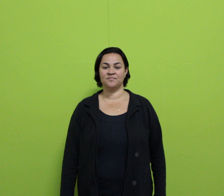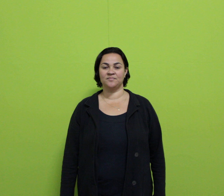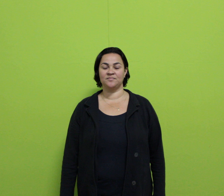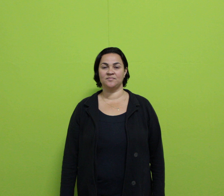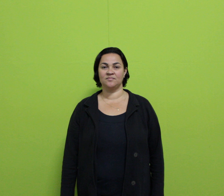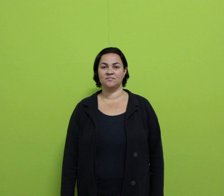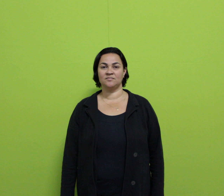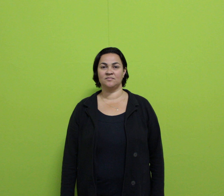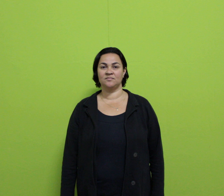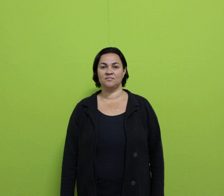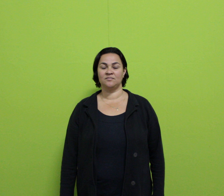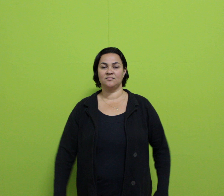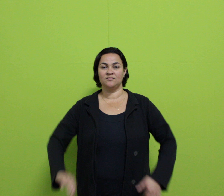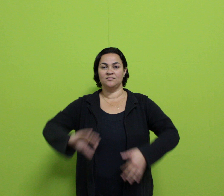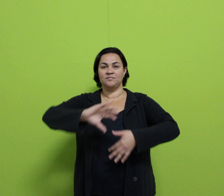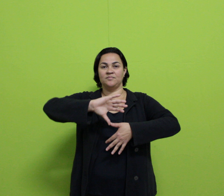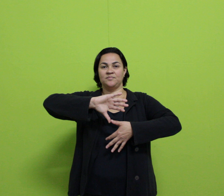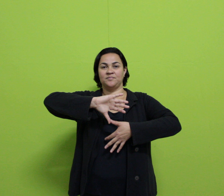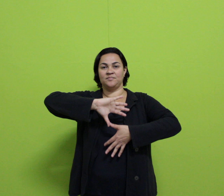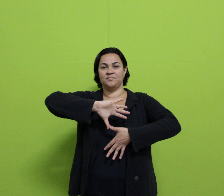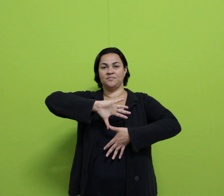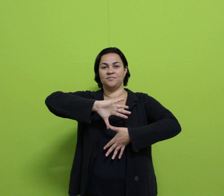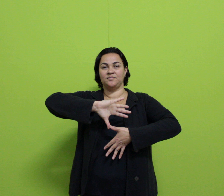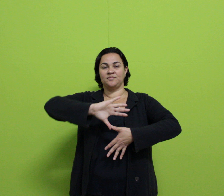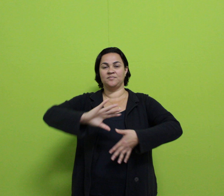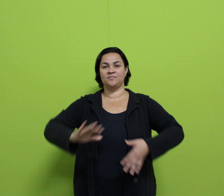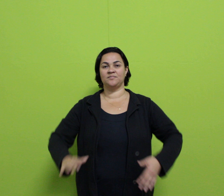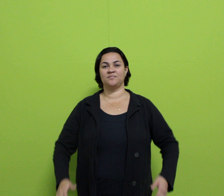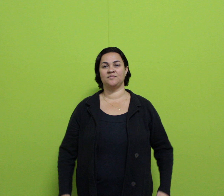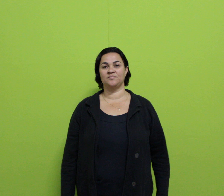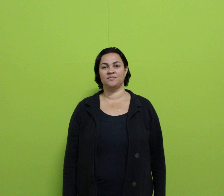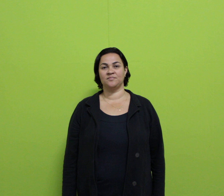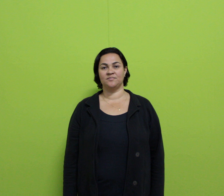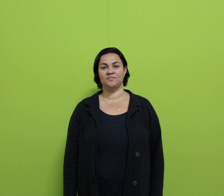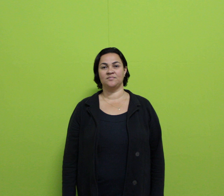América